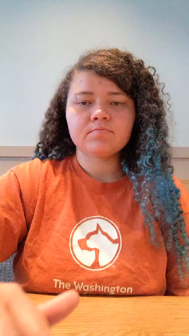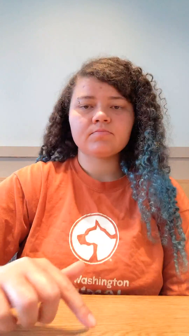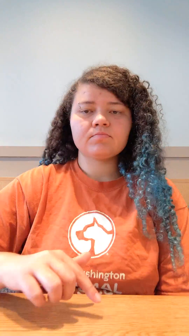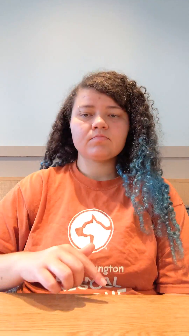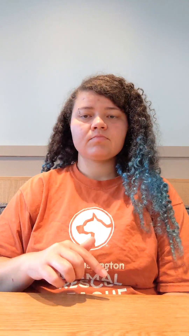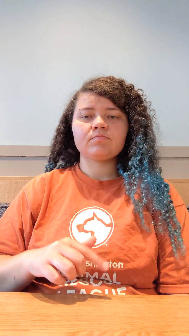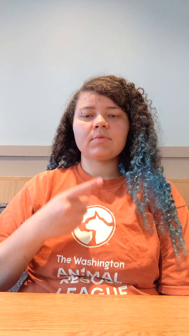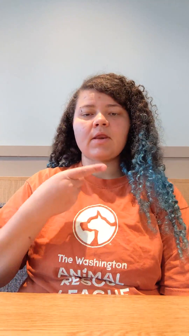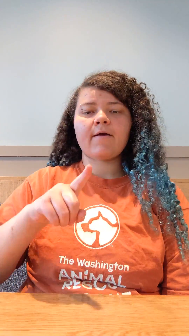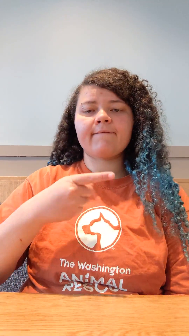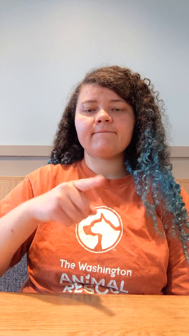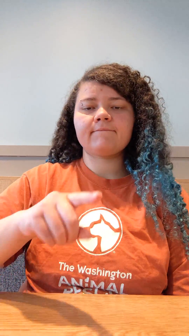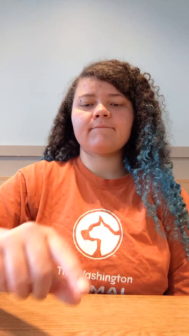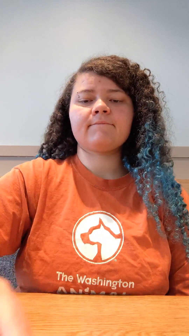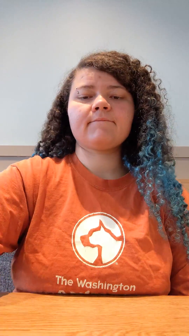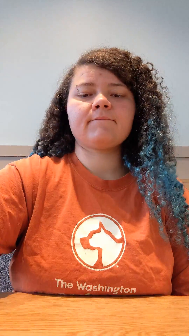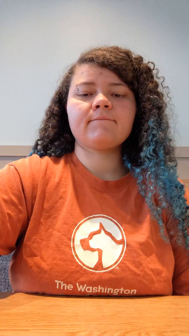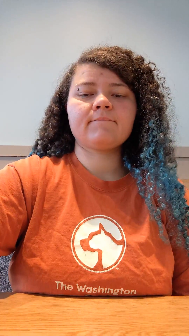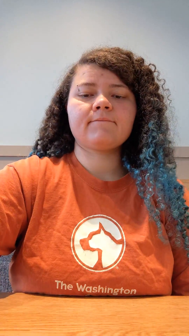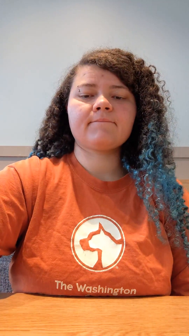knife